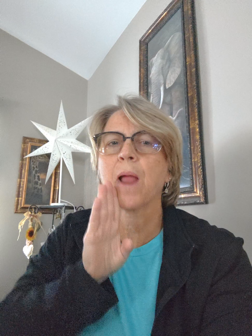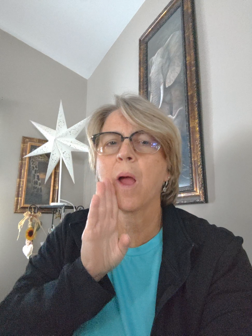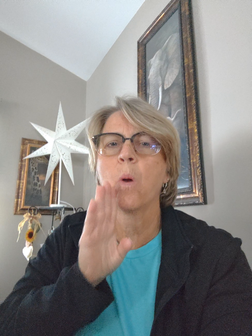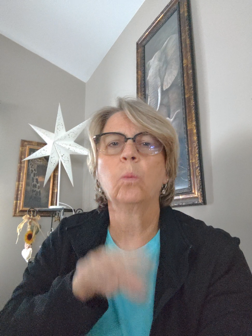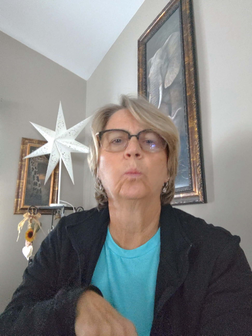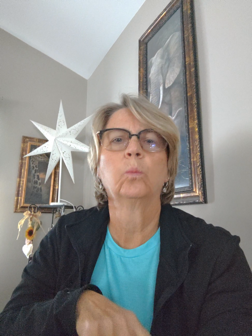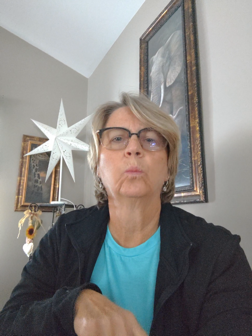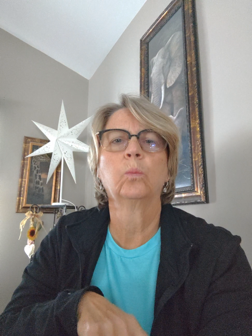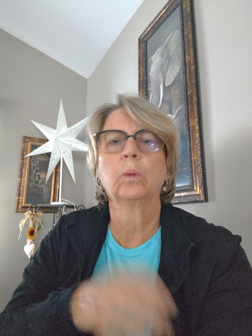brown